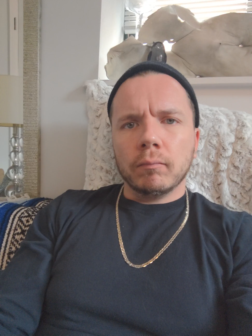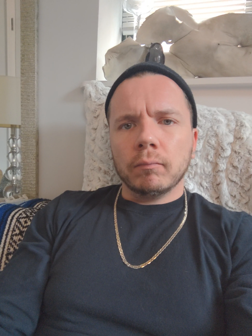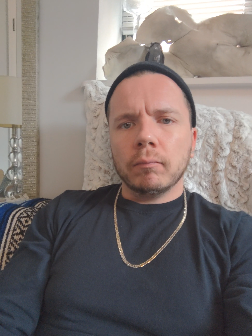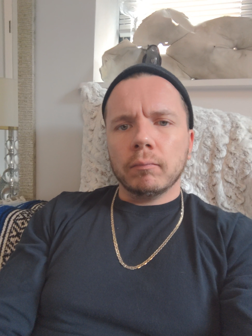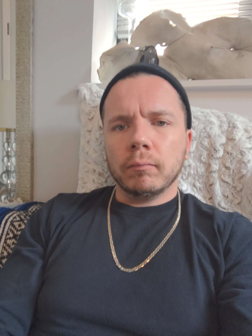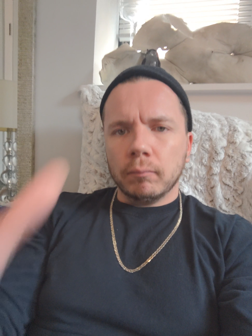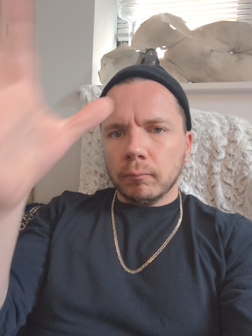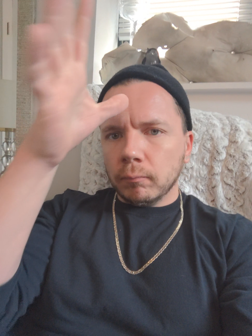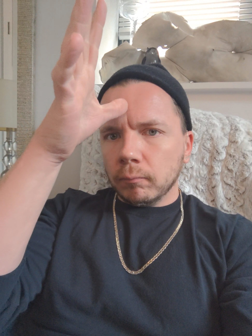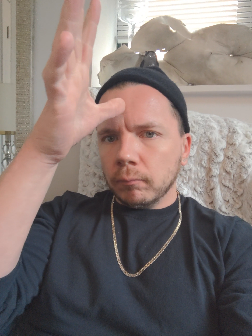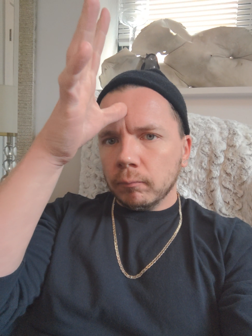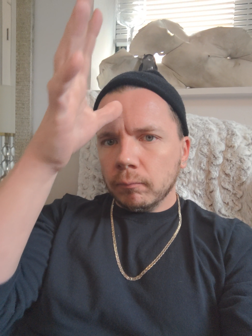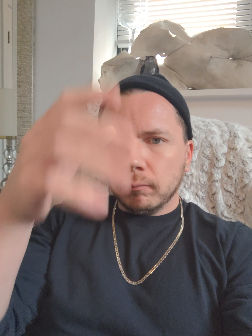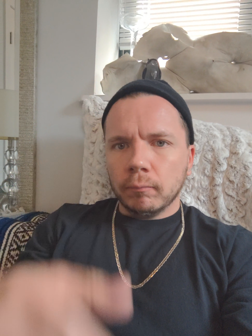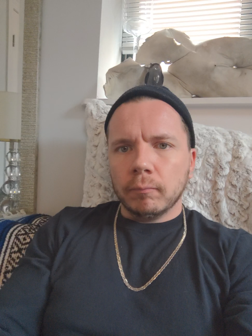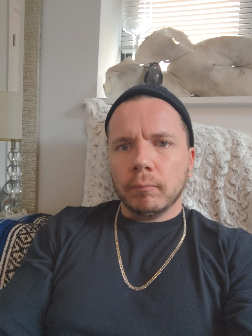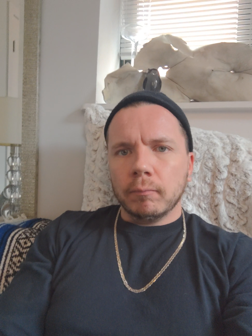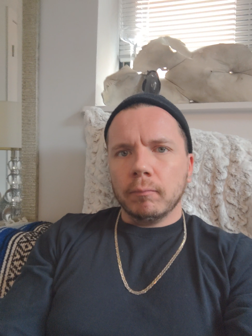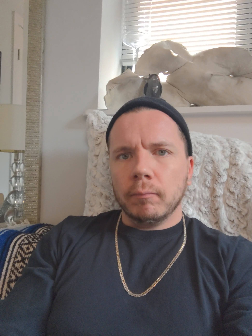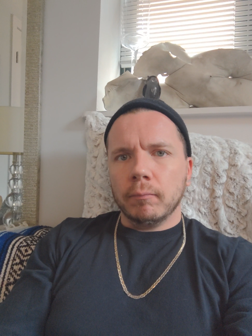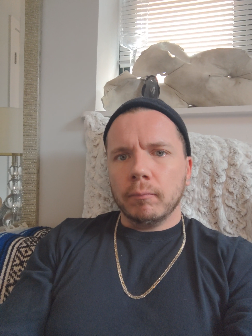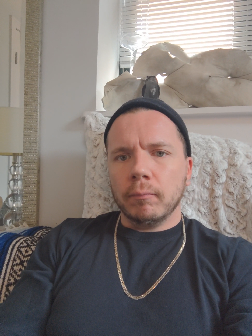dad